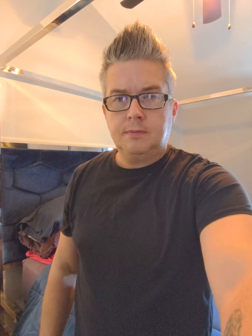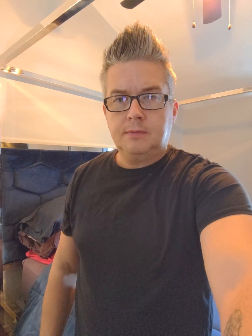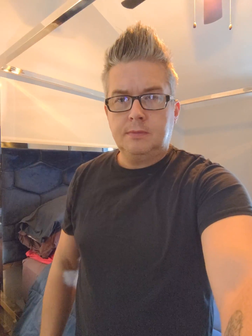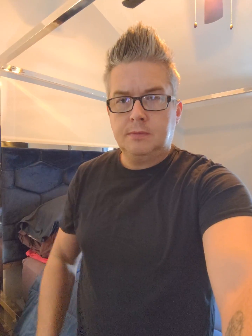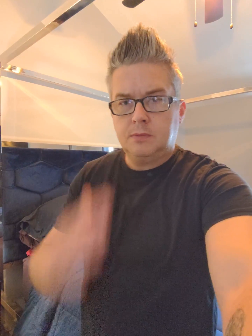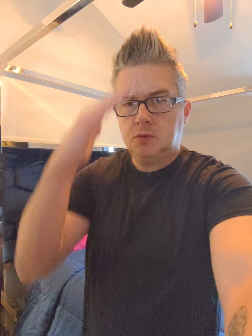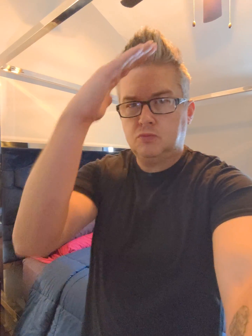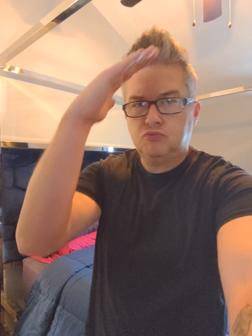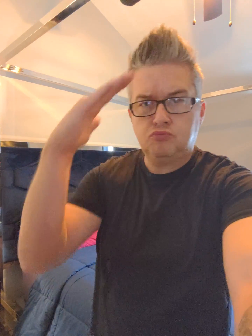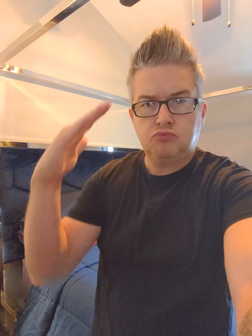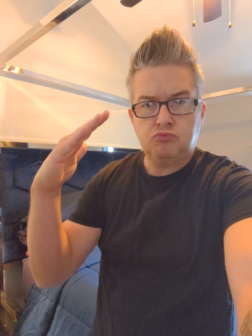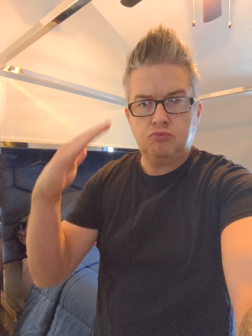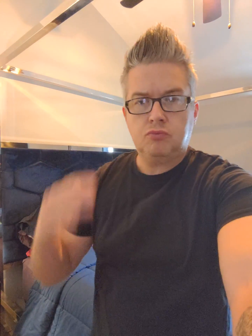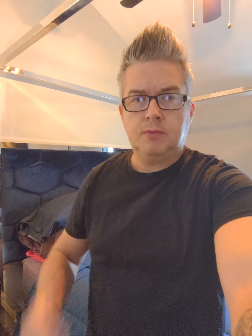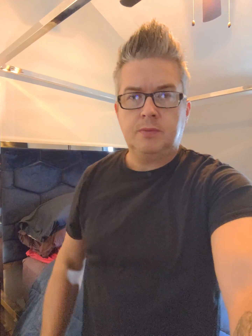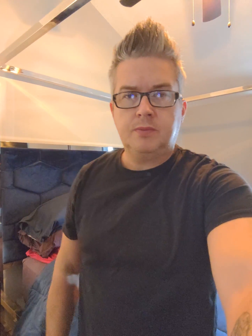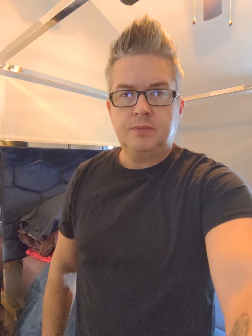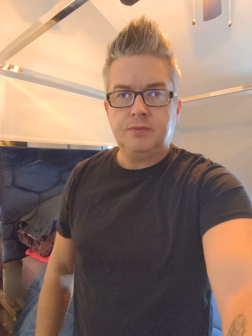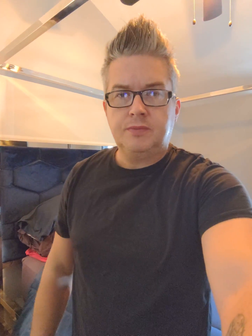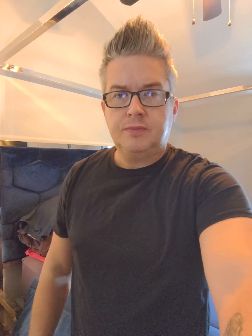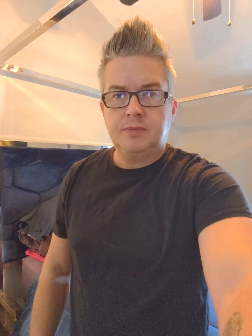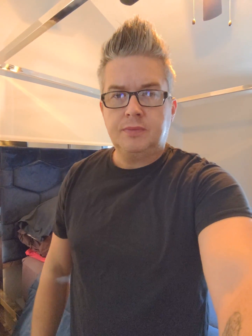roof